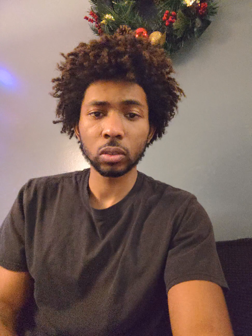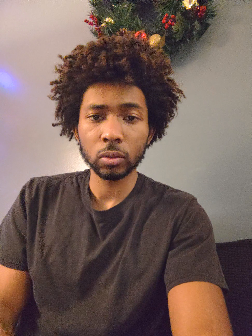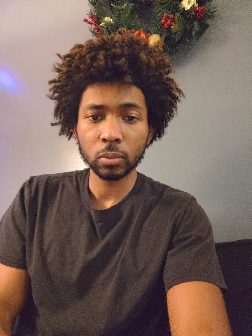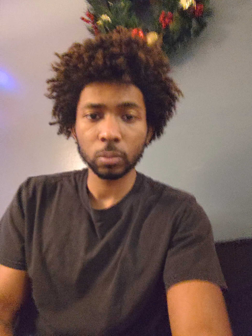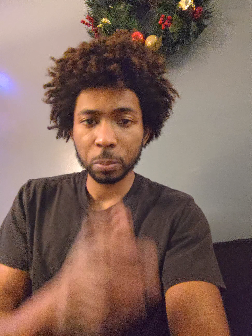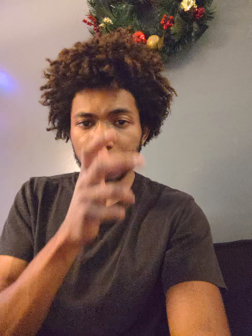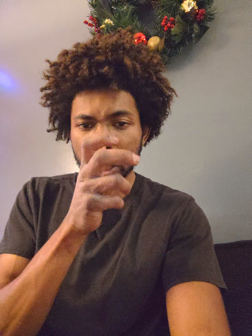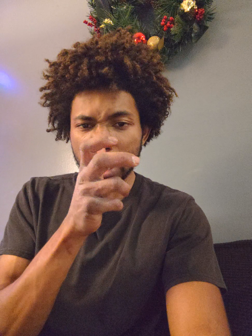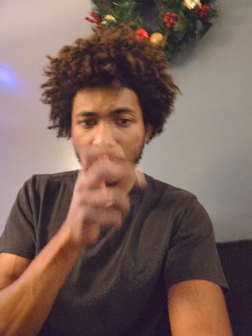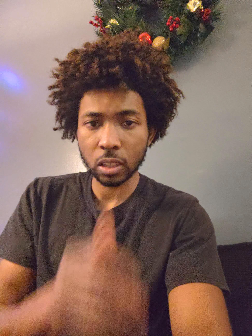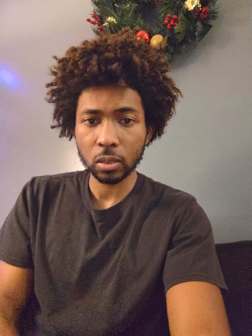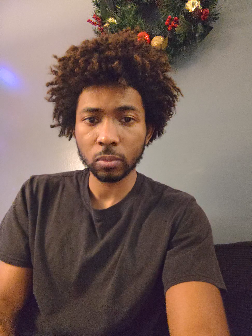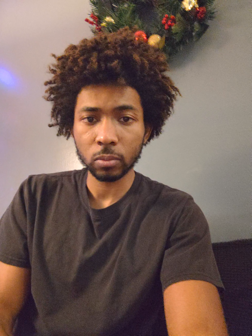bug